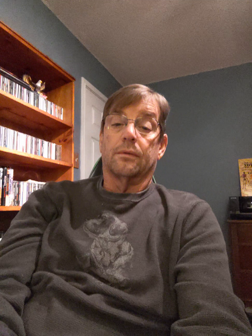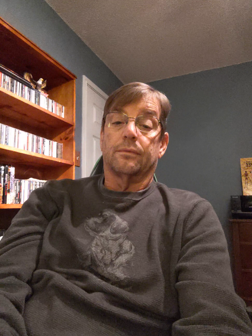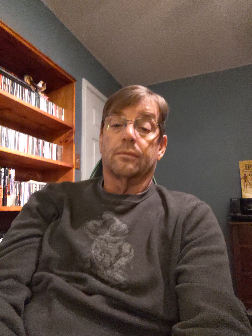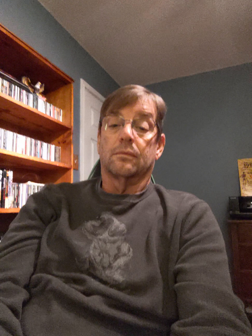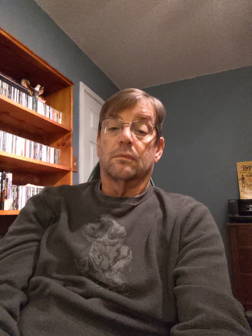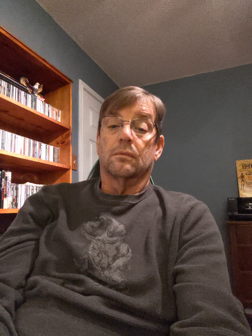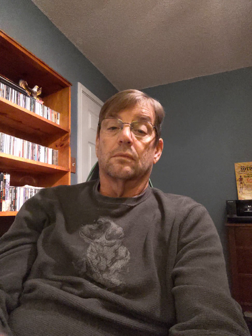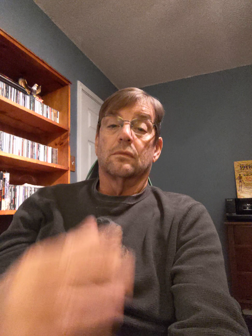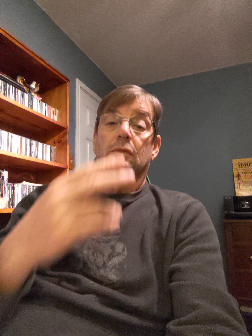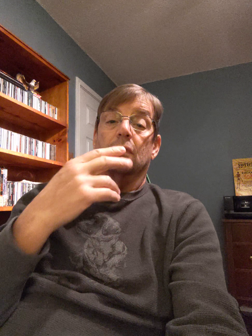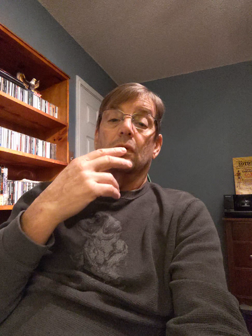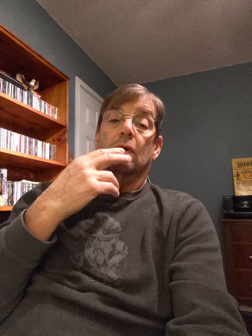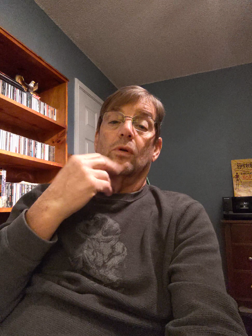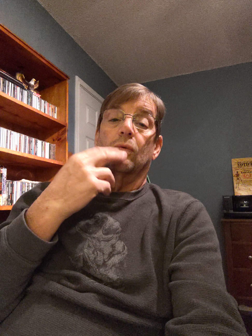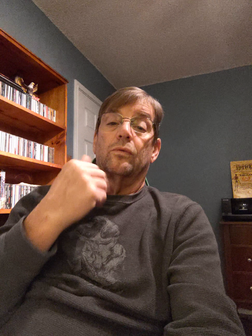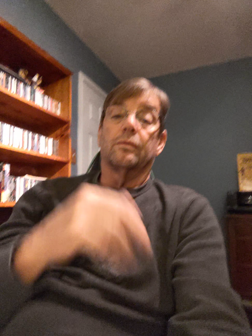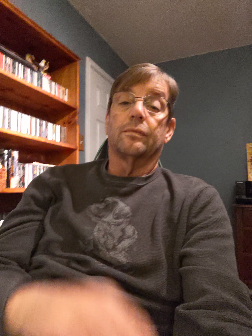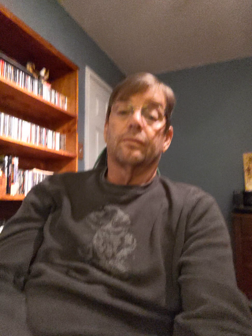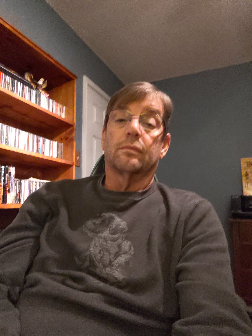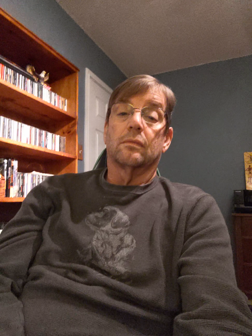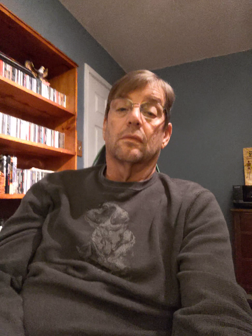cute